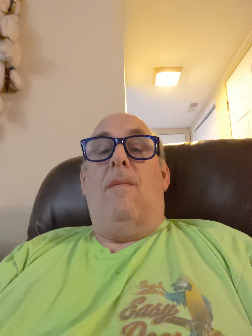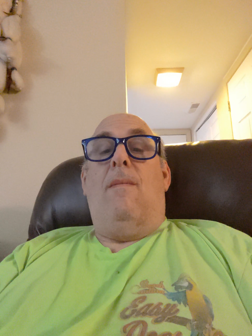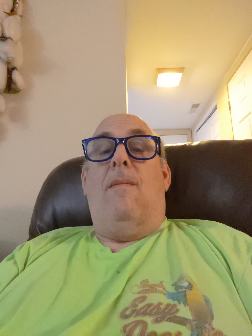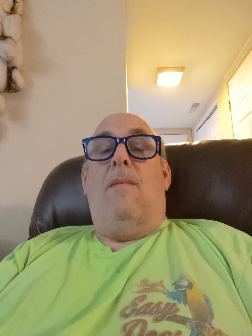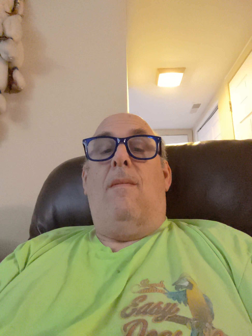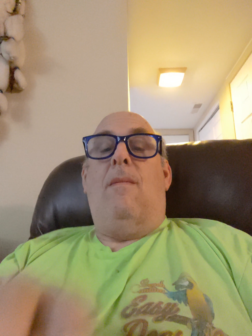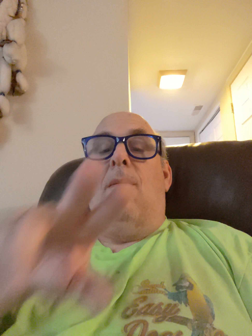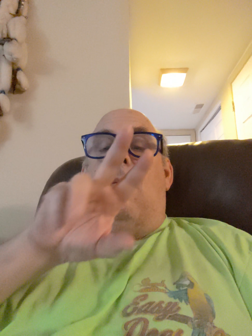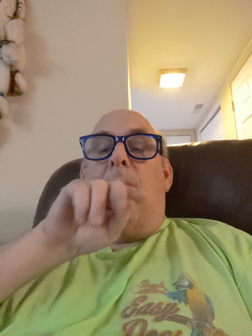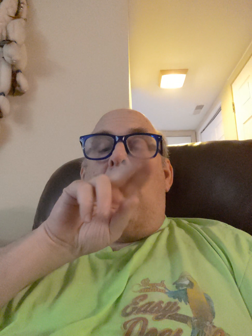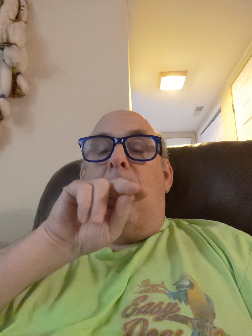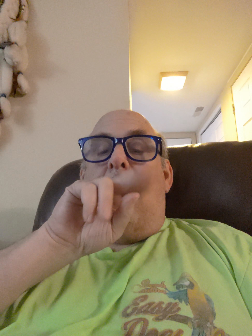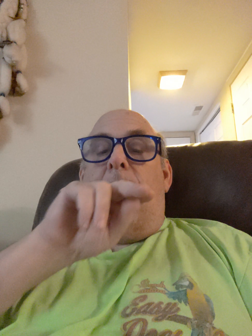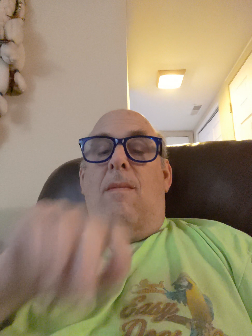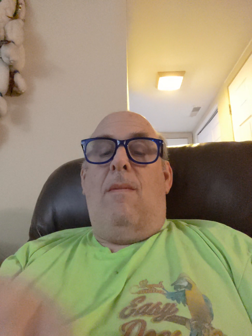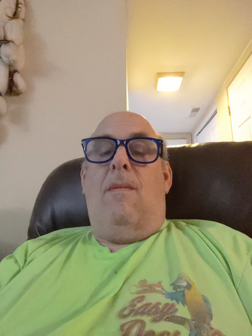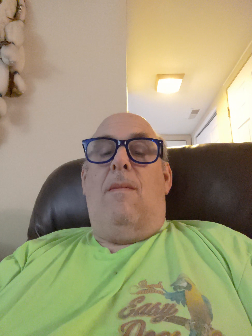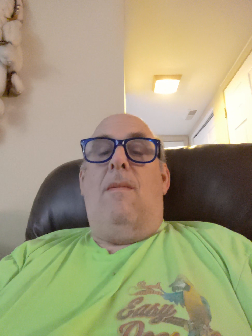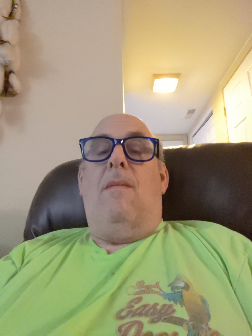duck